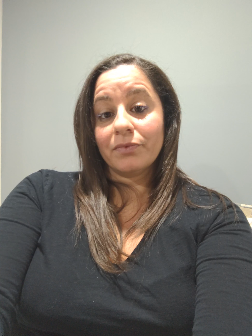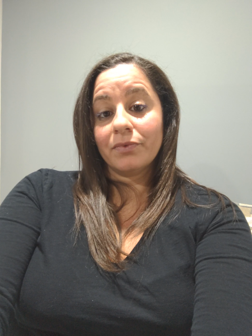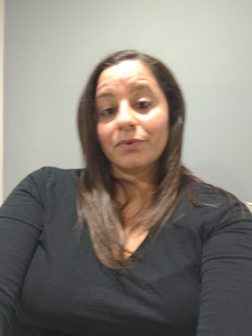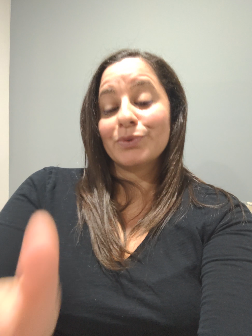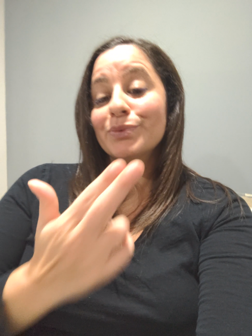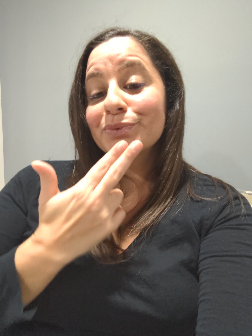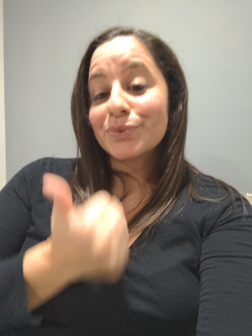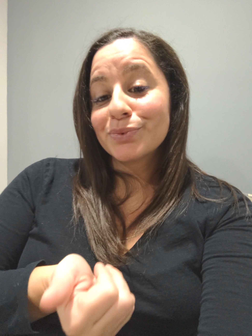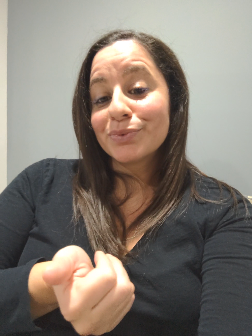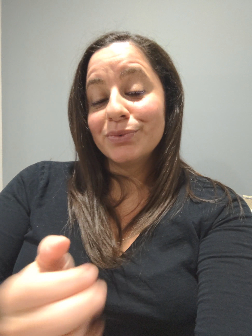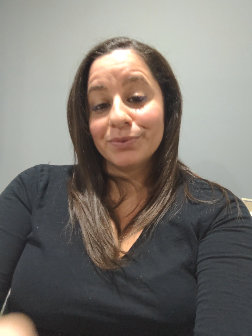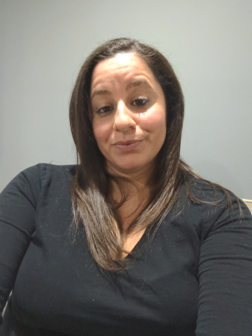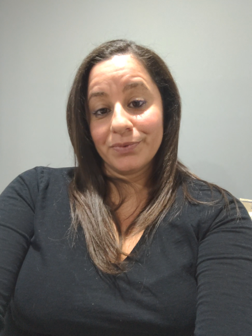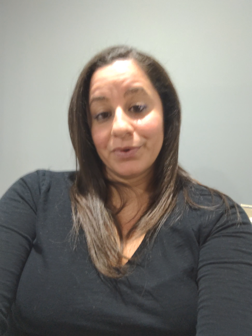cute